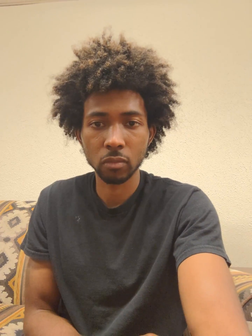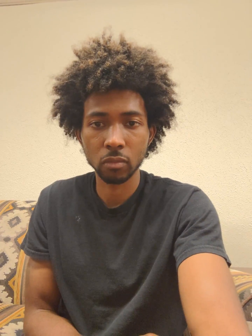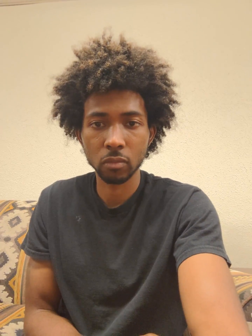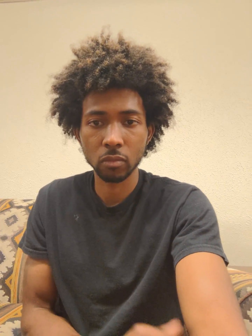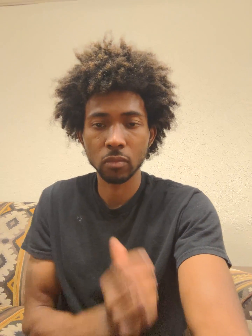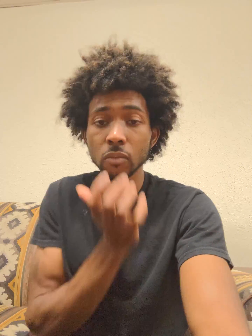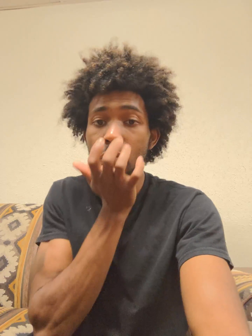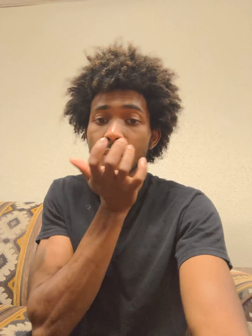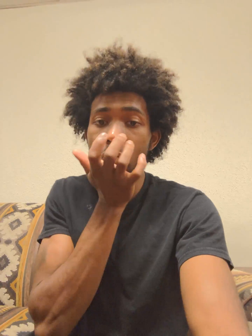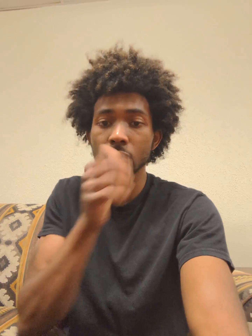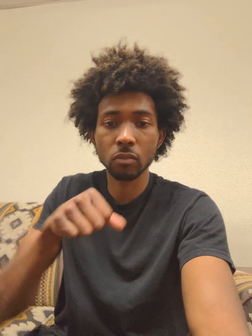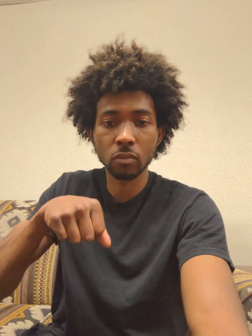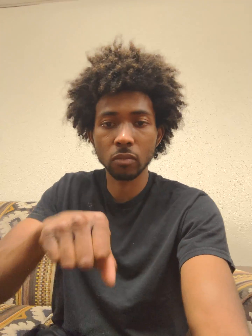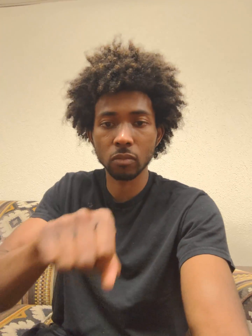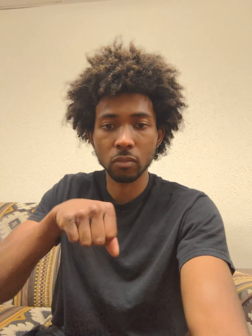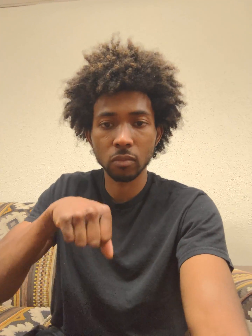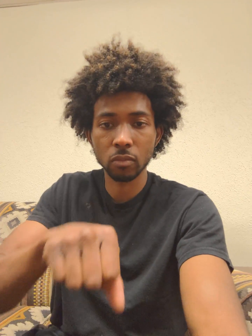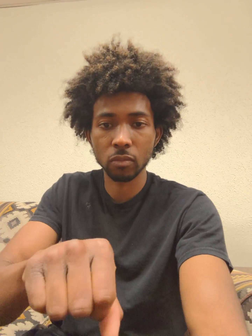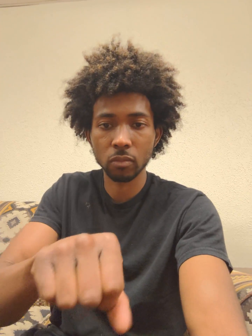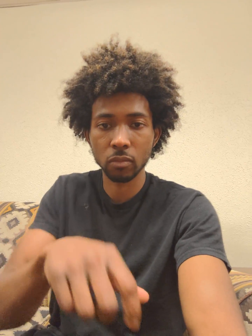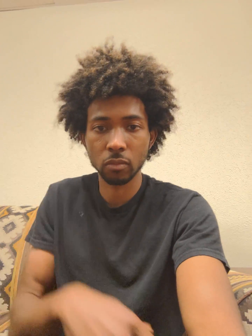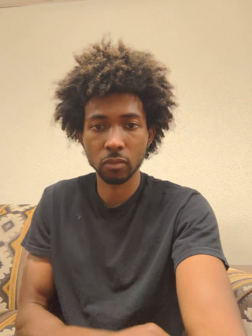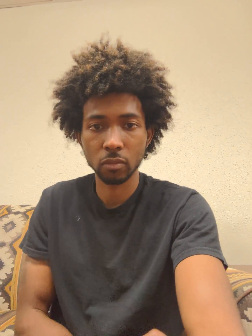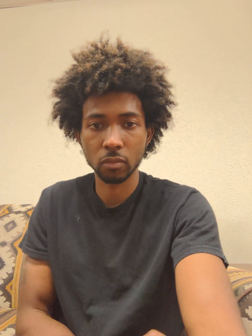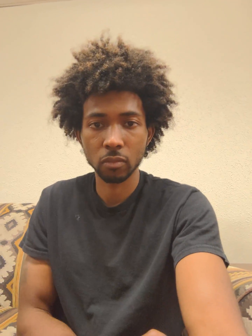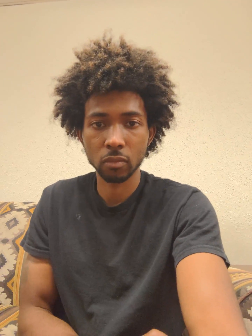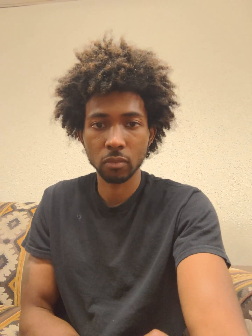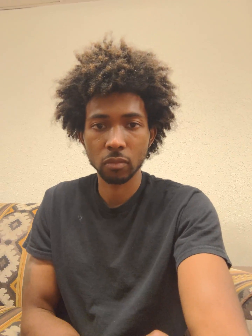lawn mower